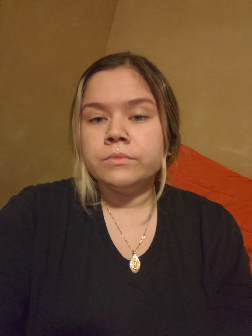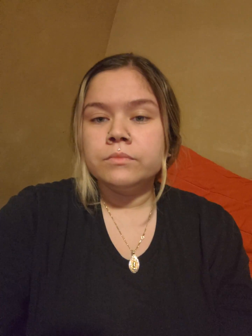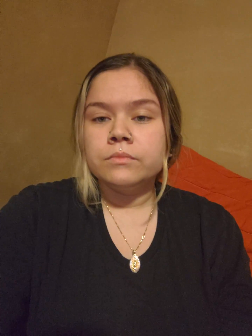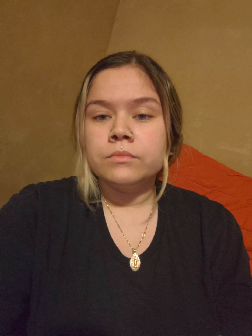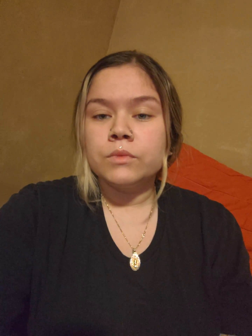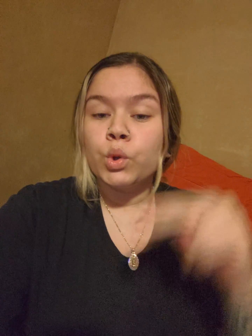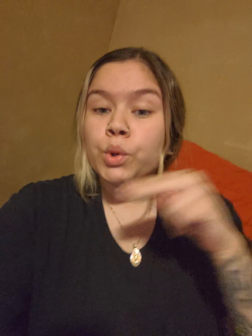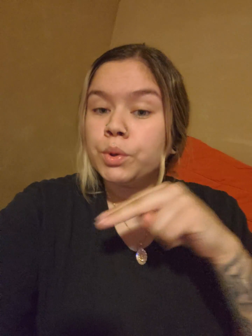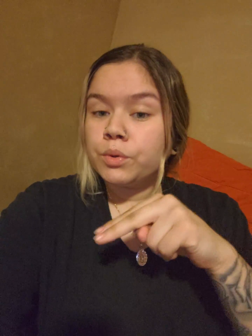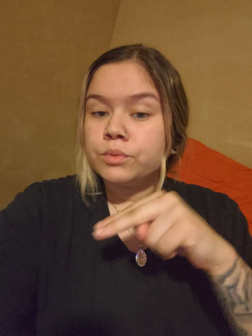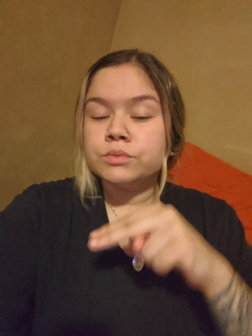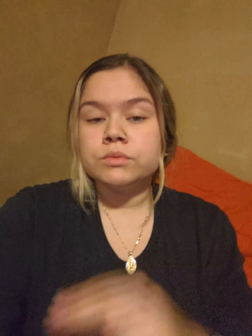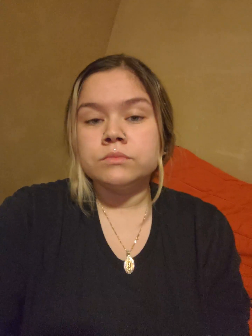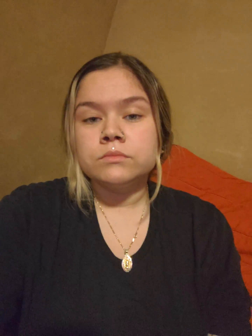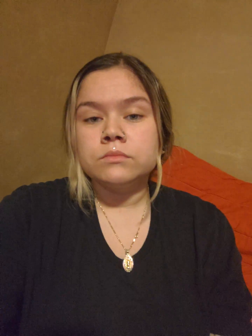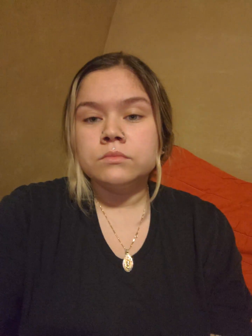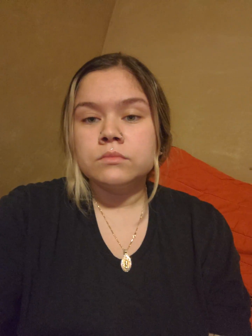nurse